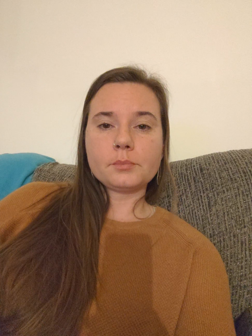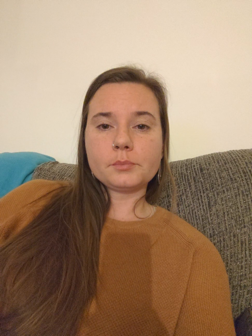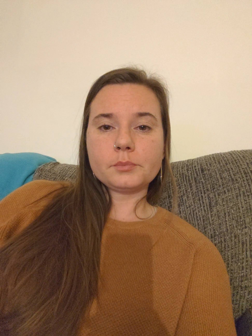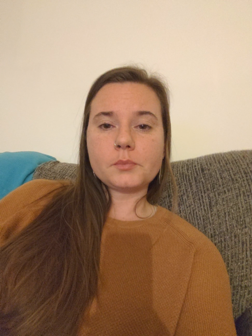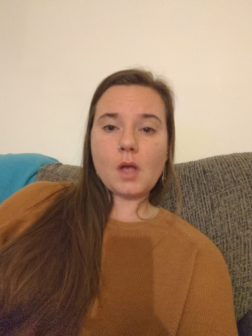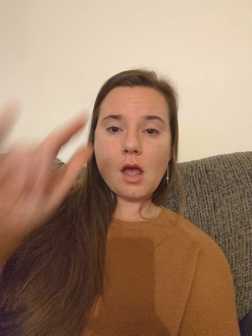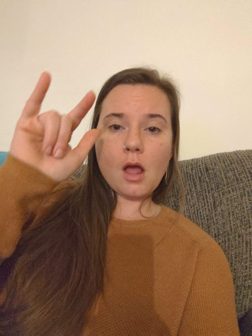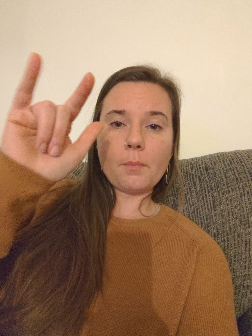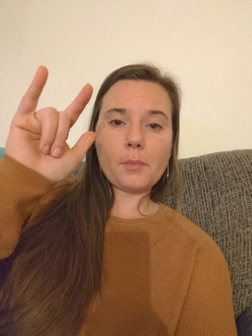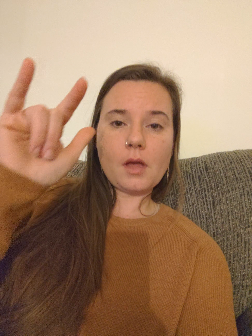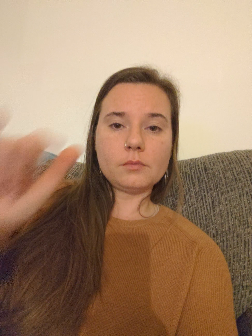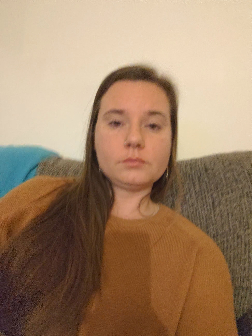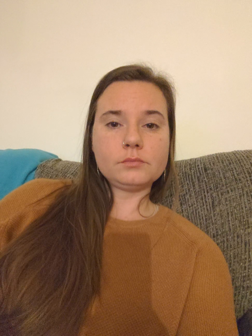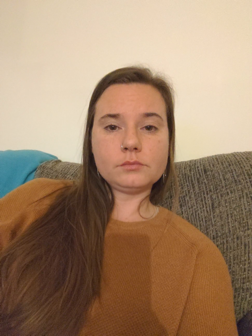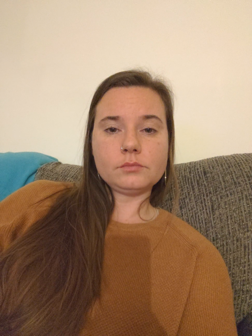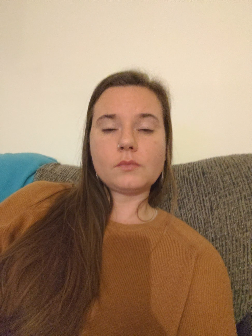airplane